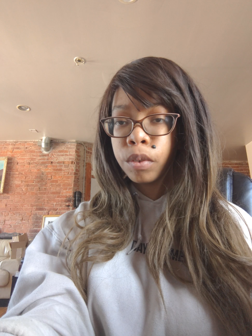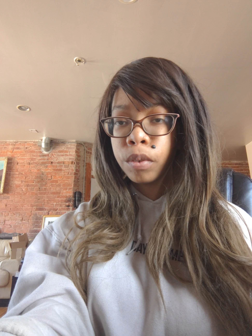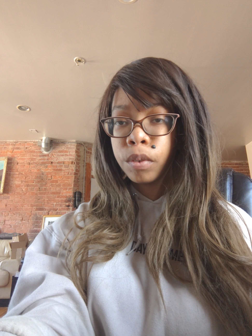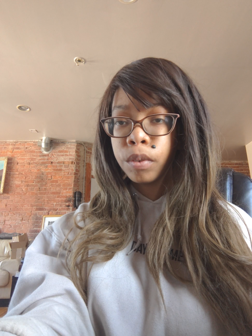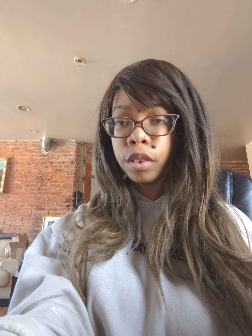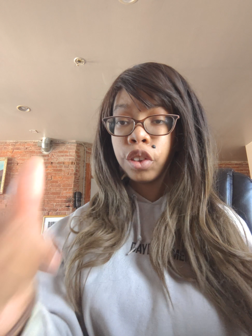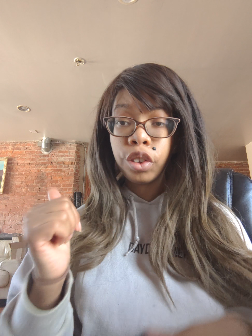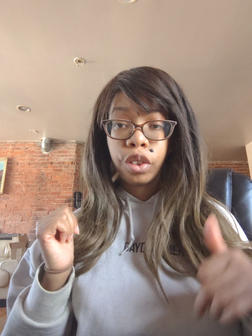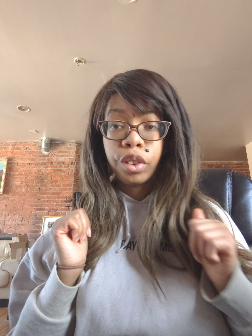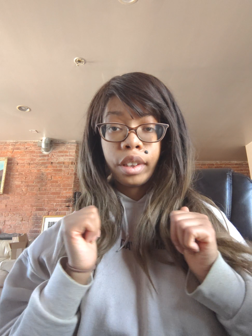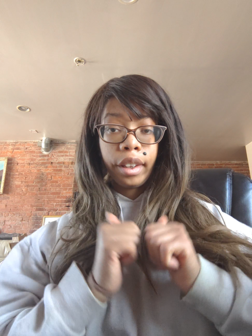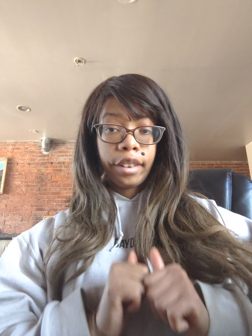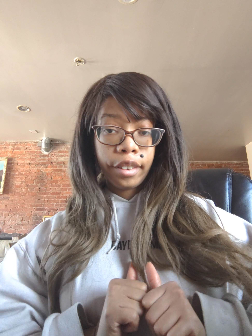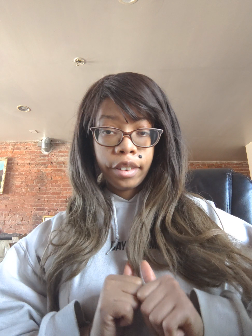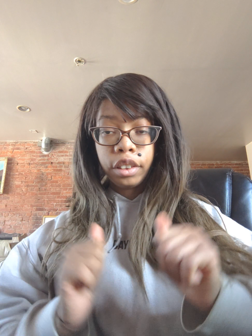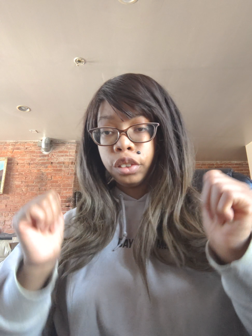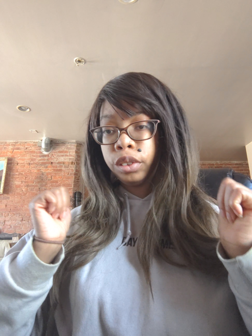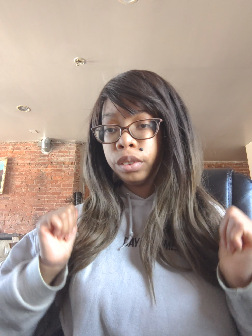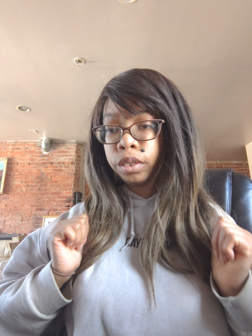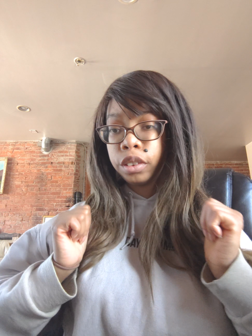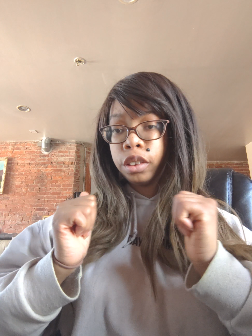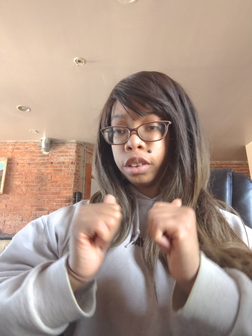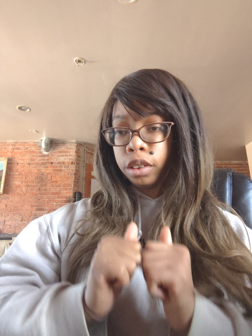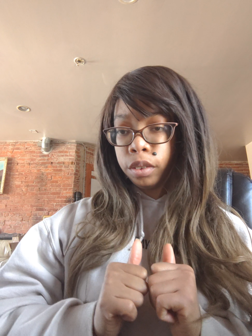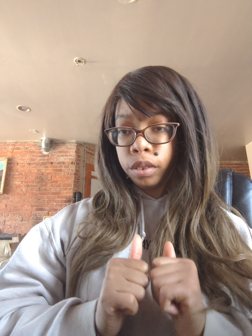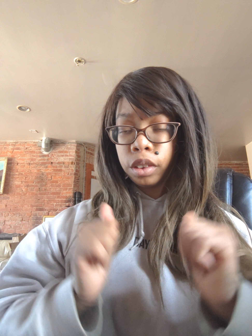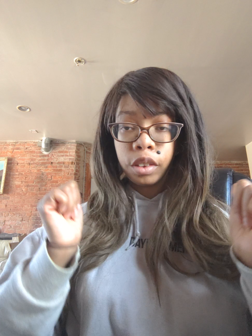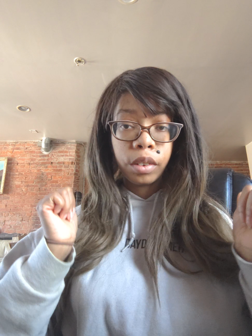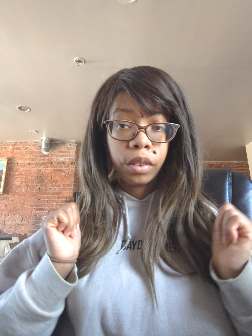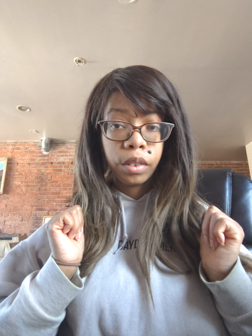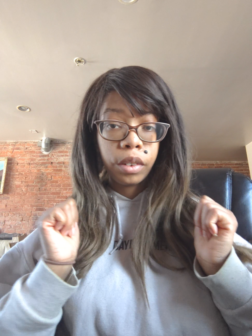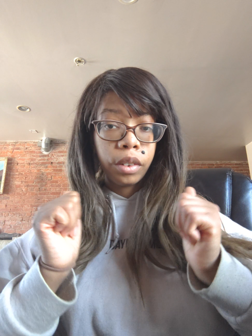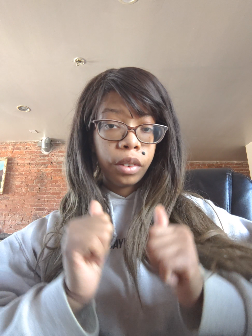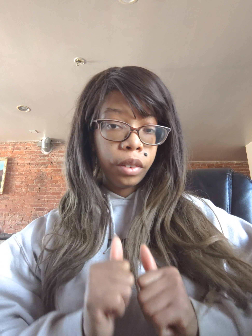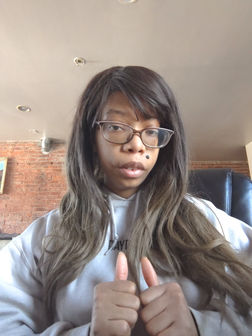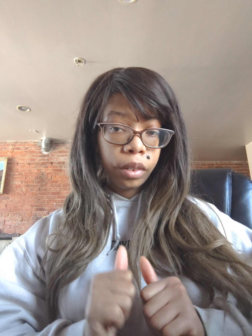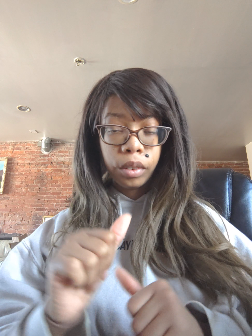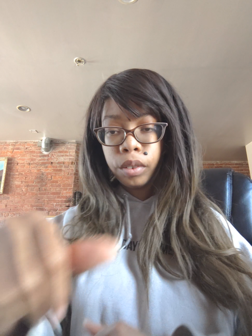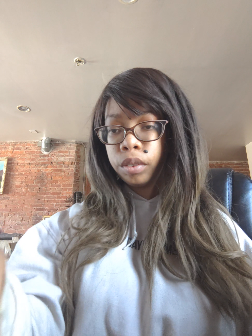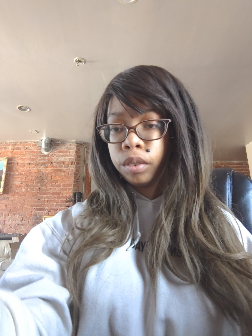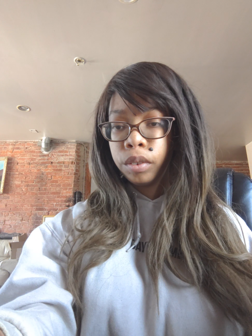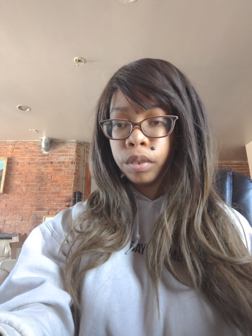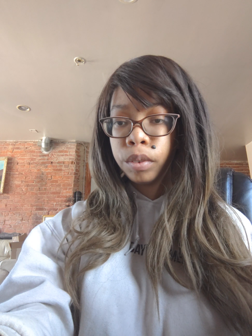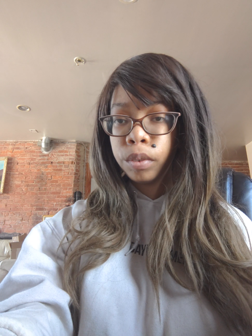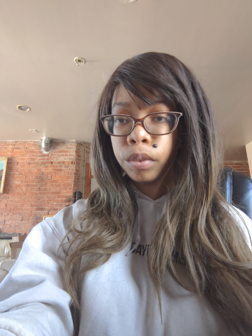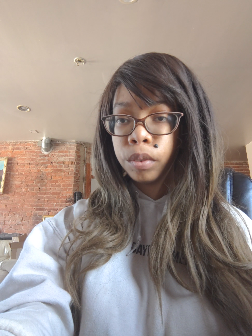jacket